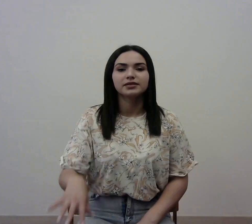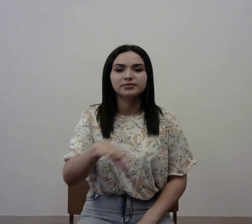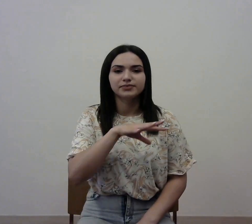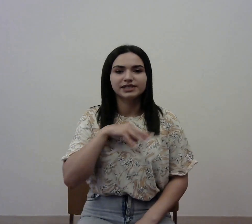biz